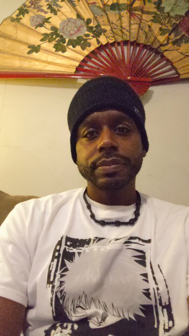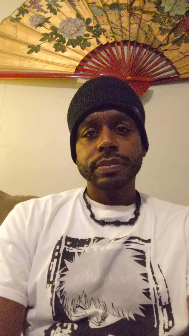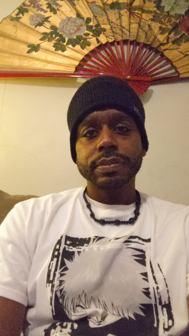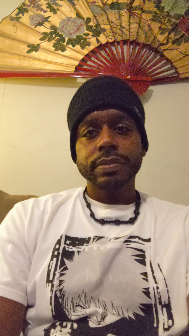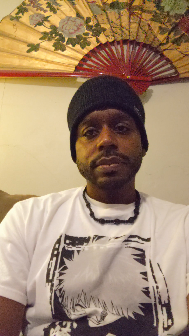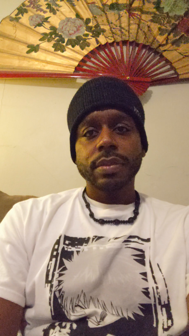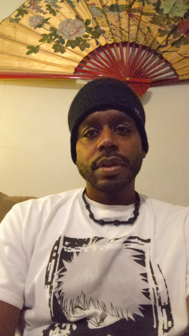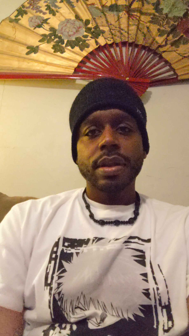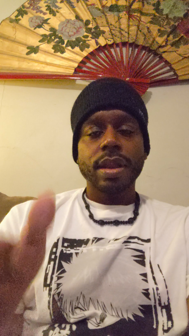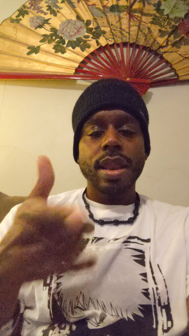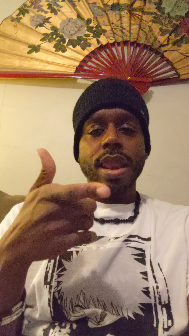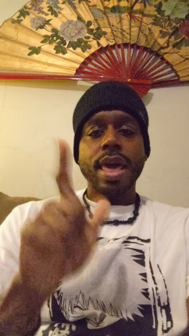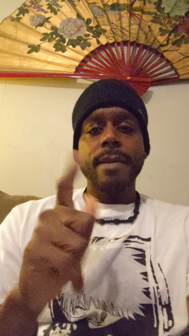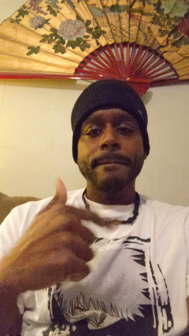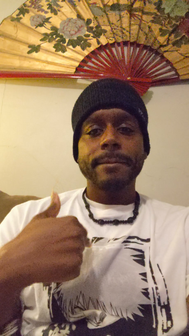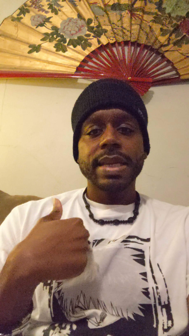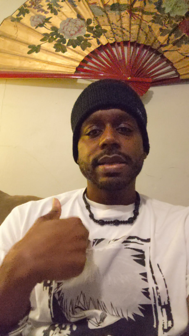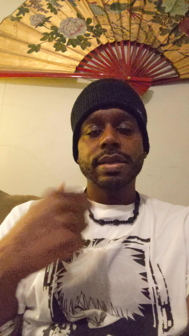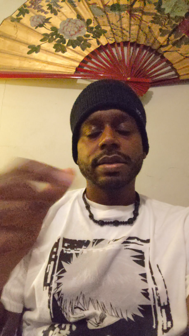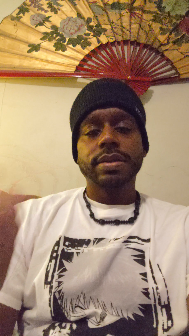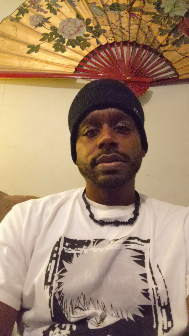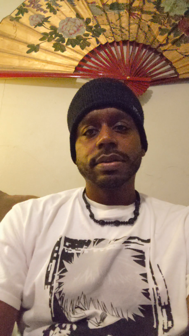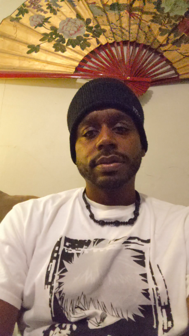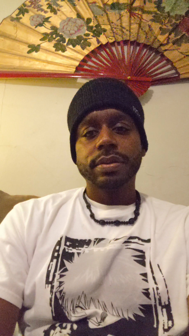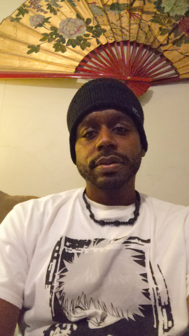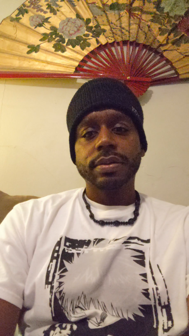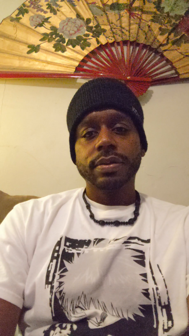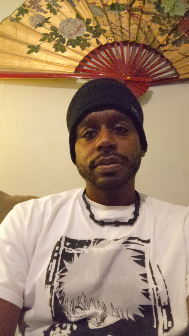let me